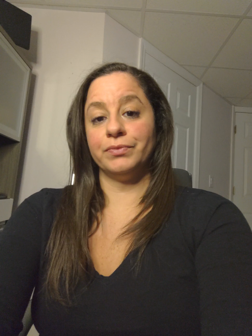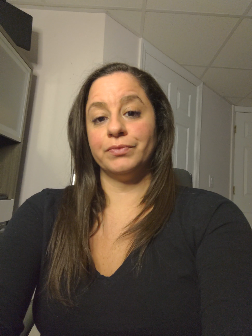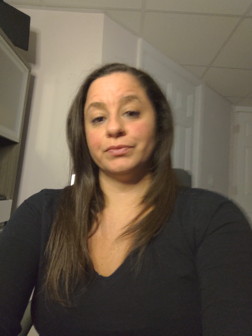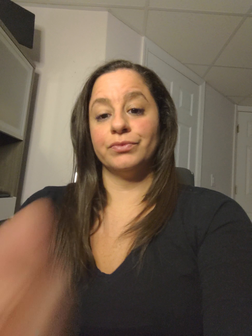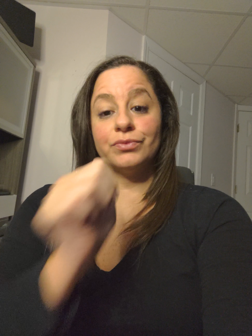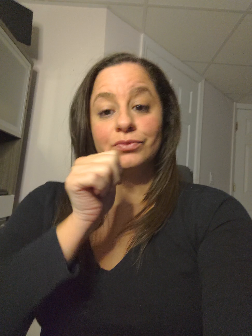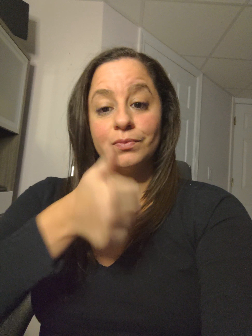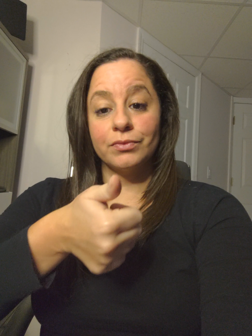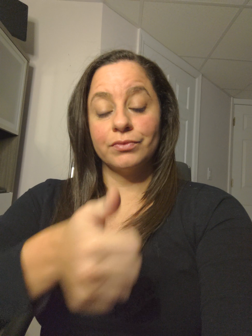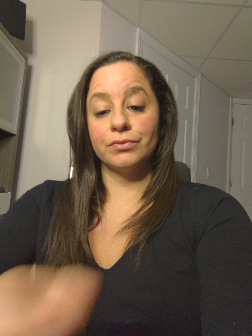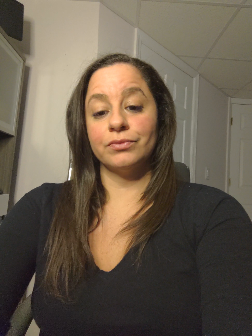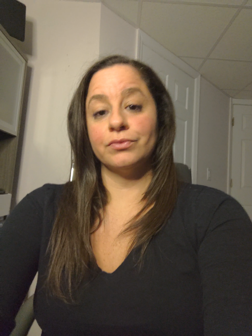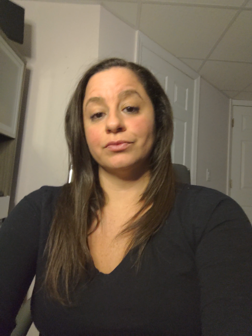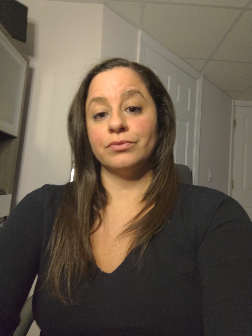tomorrow